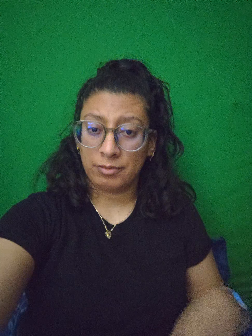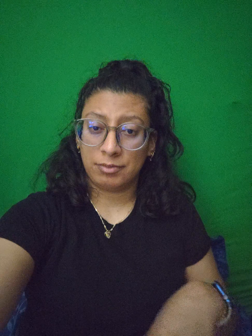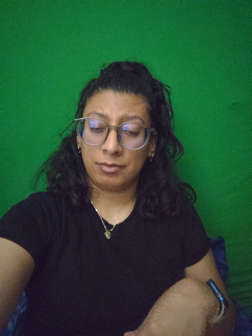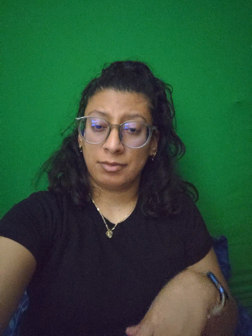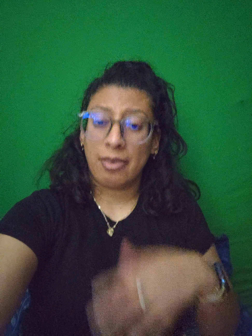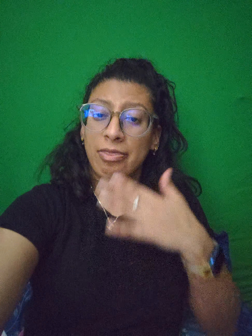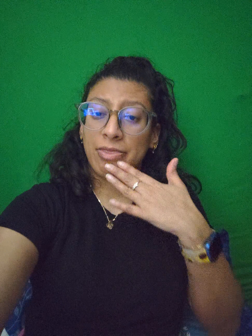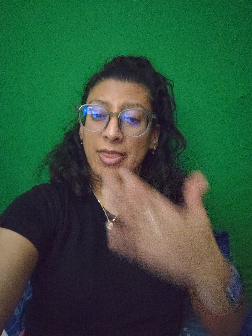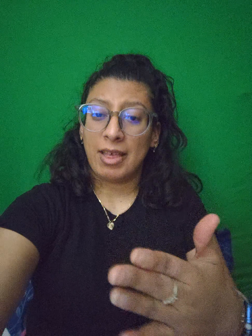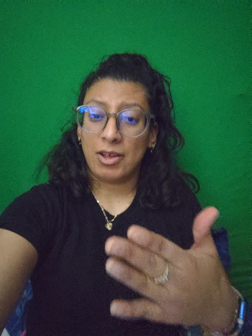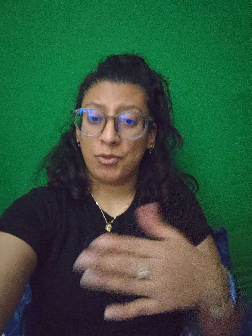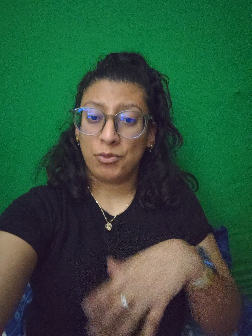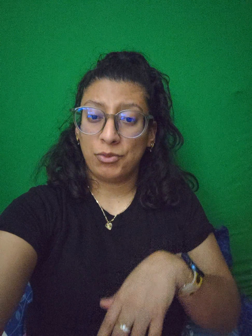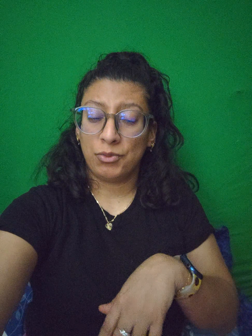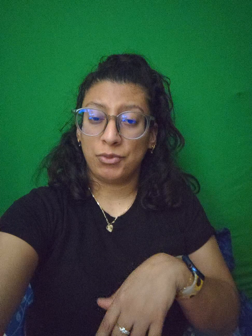thank you